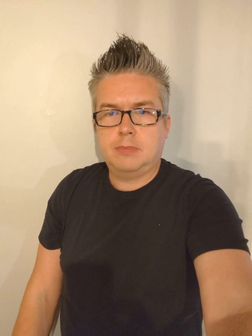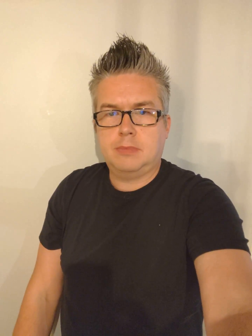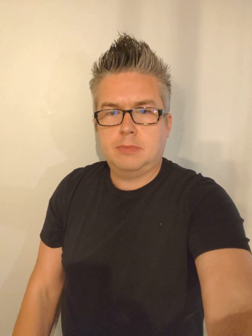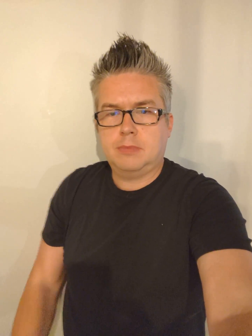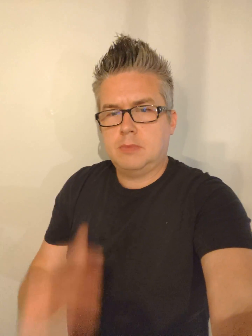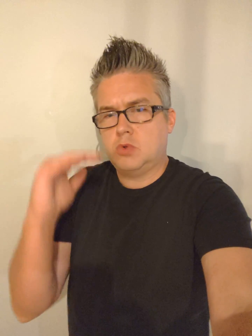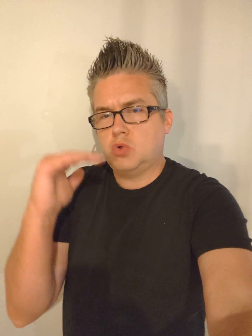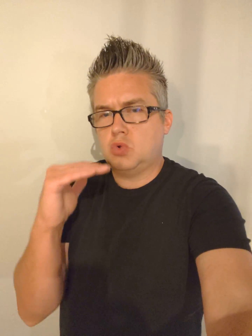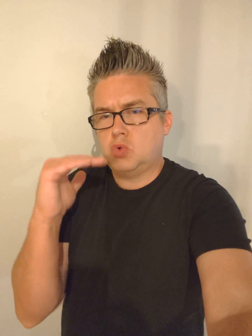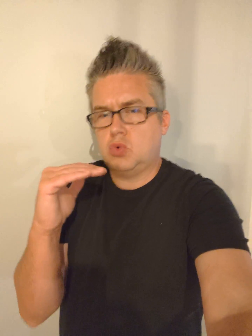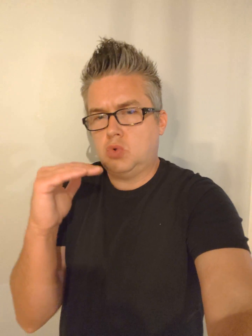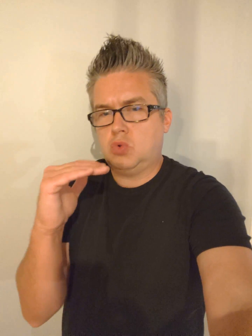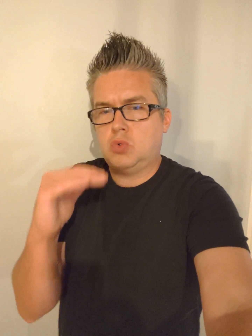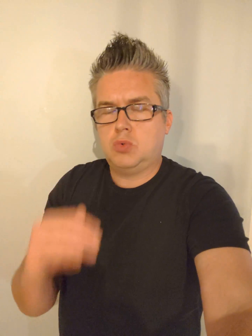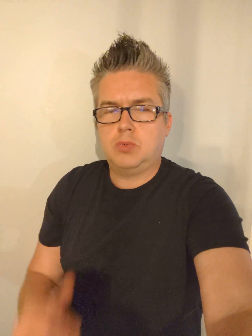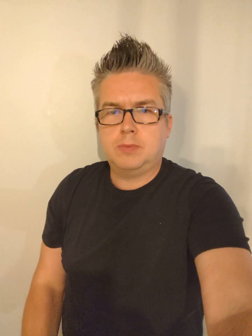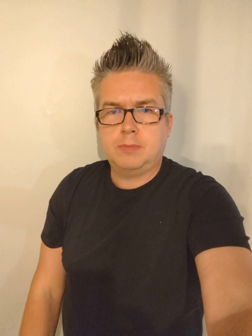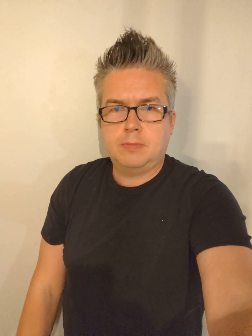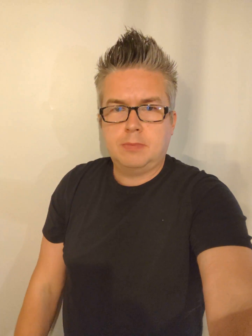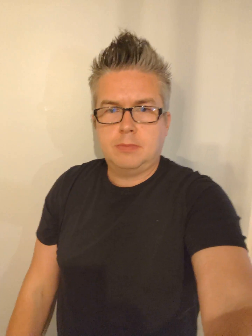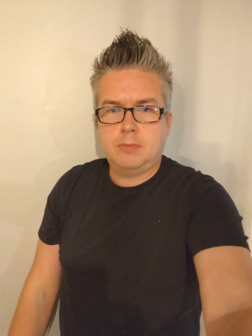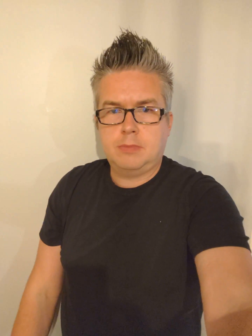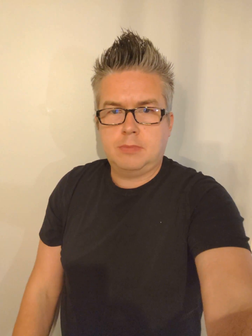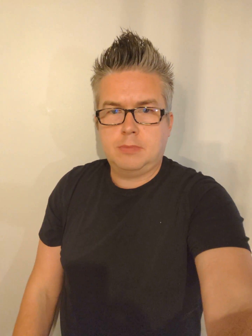little